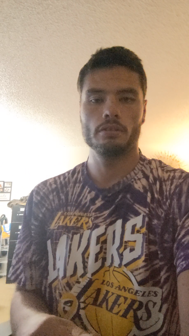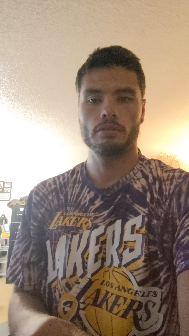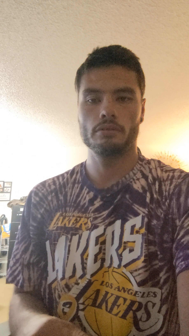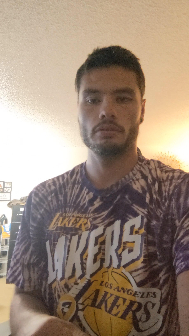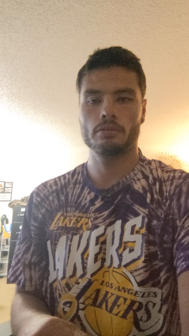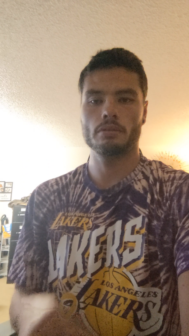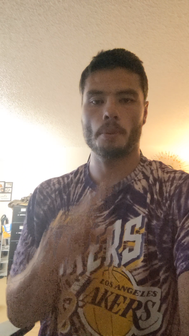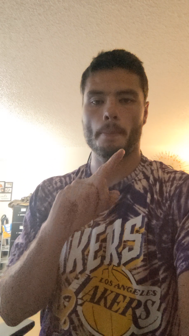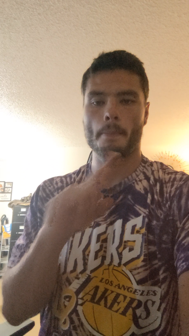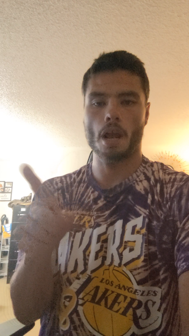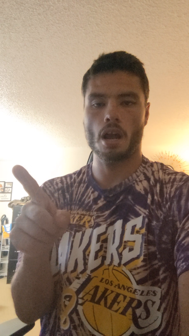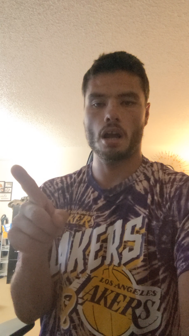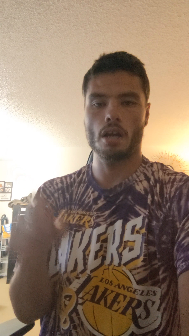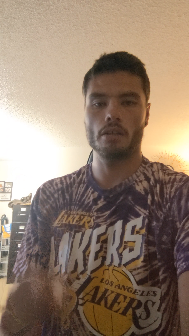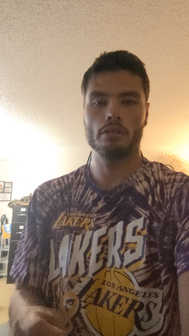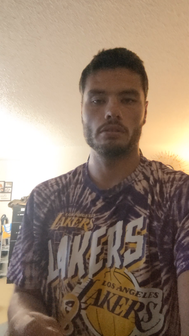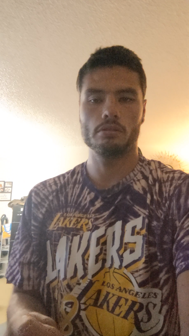but